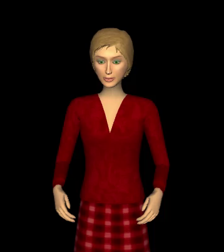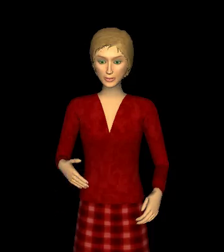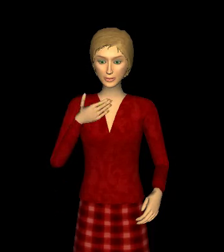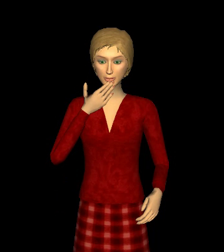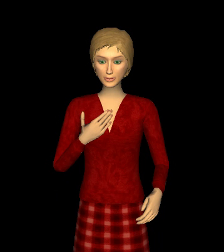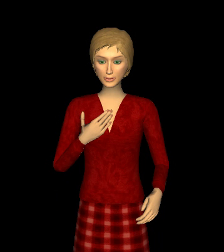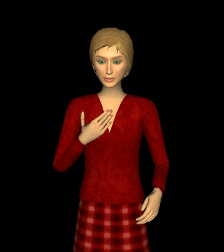يحيي